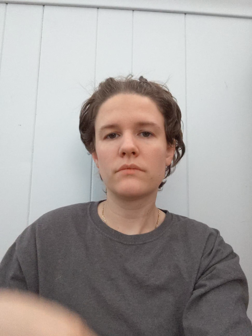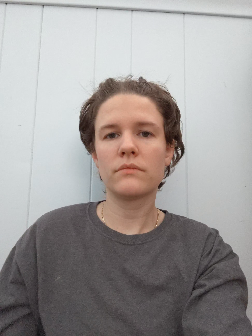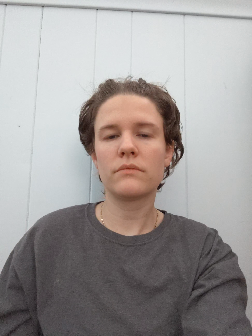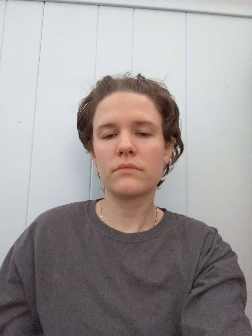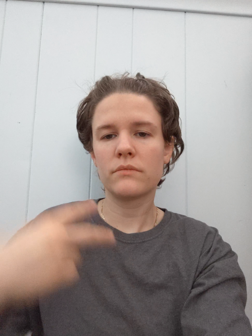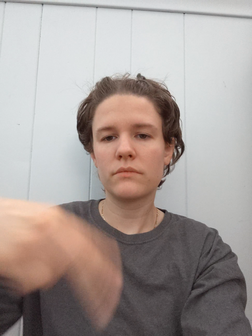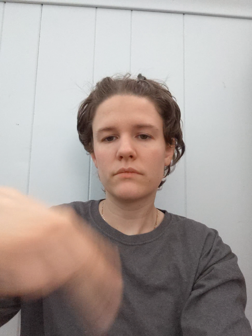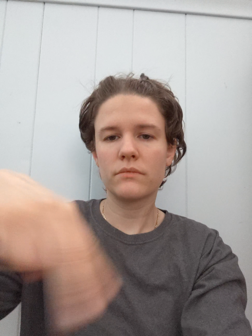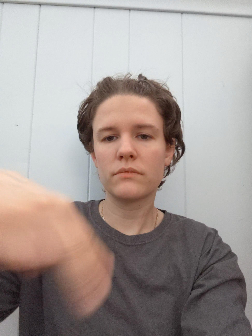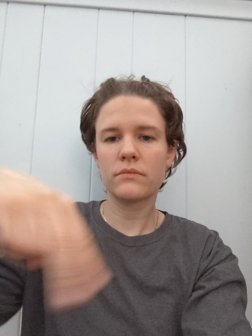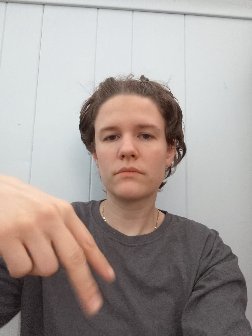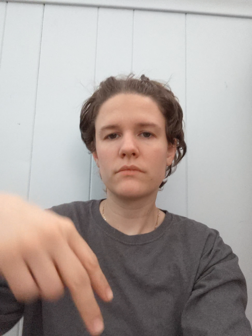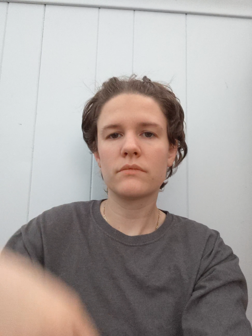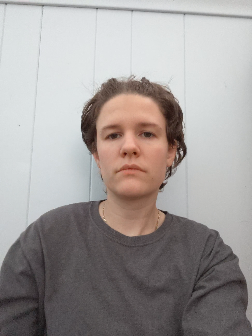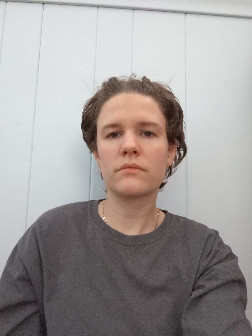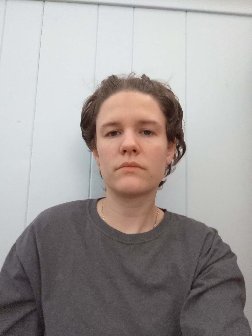dance